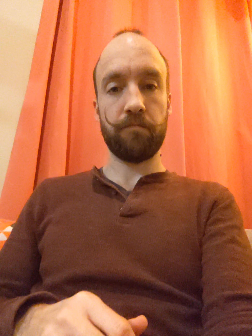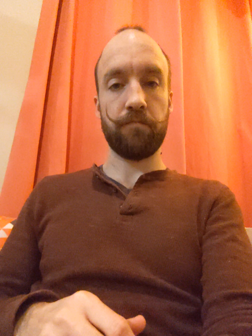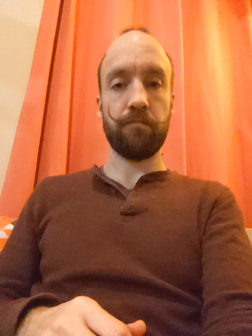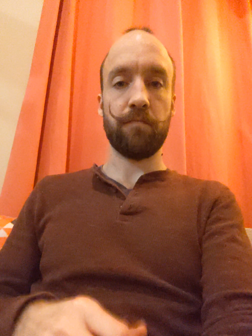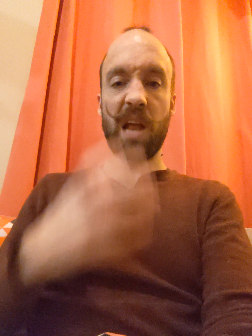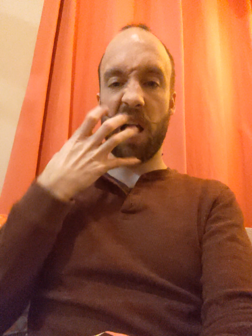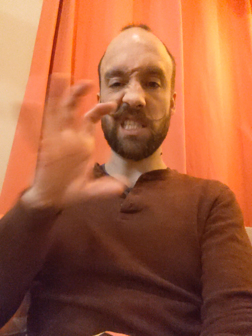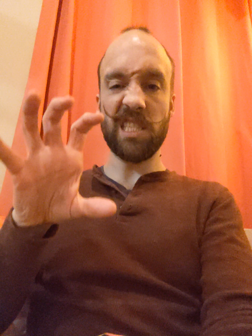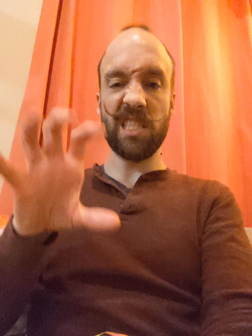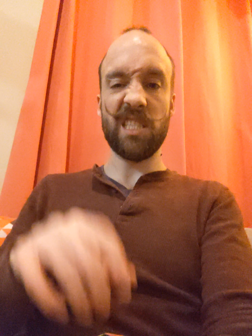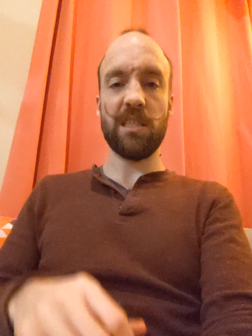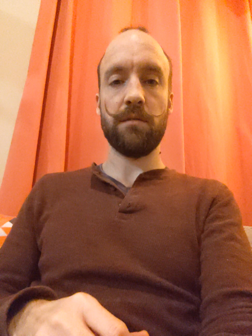hot